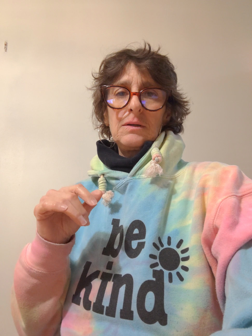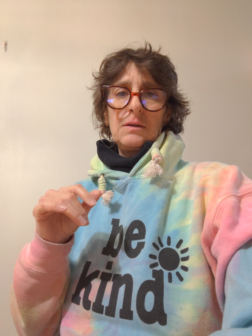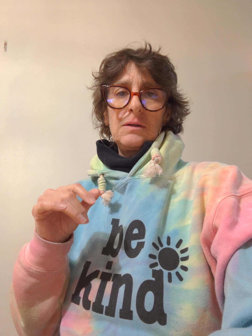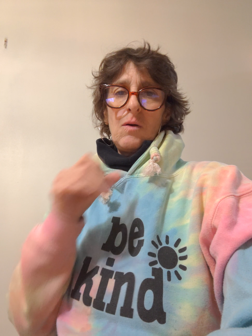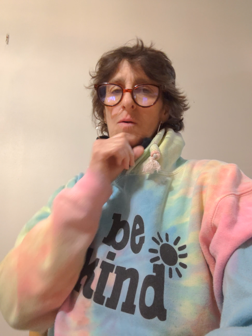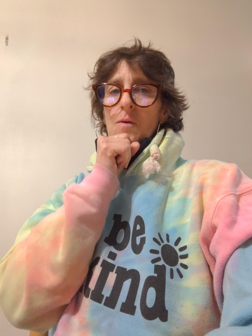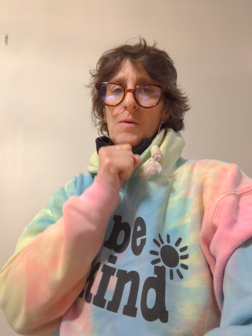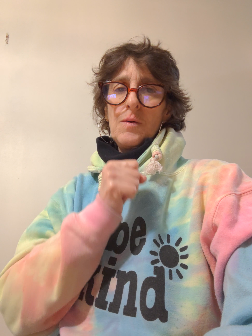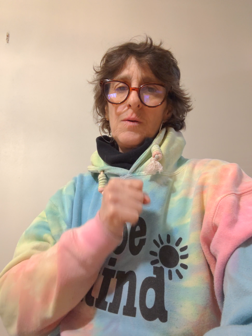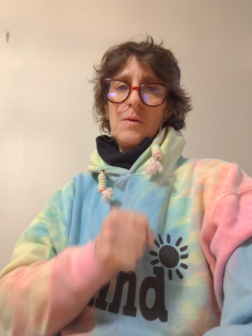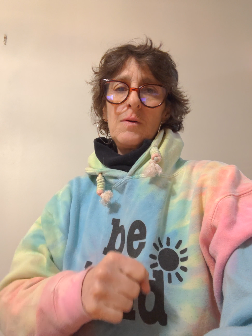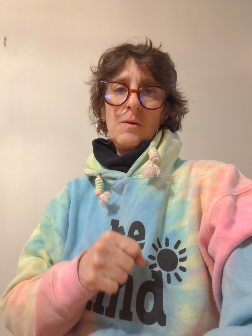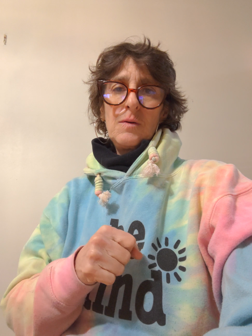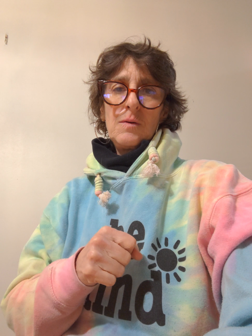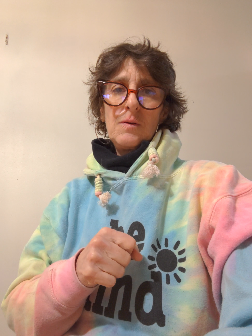old